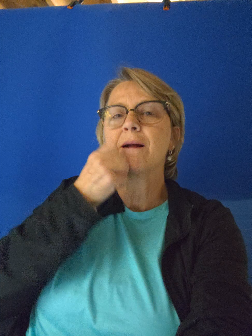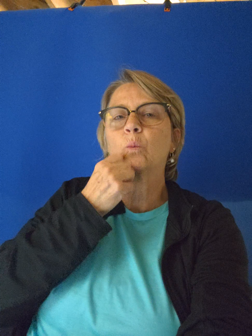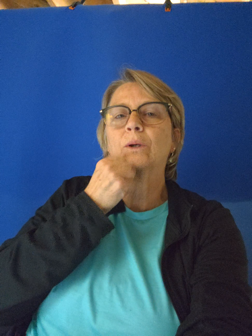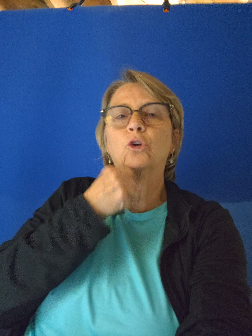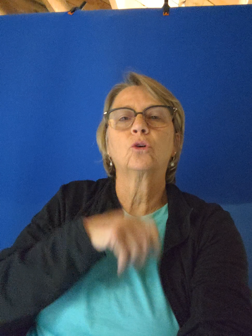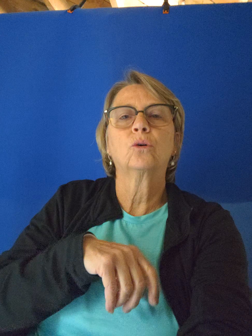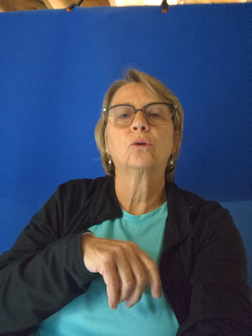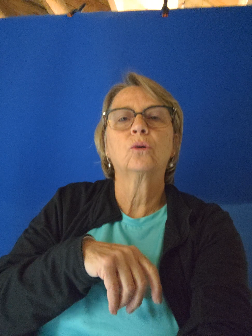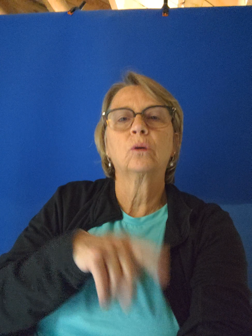underwear